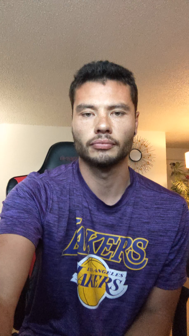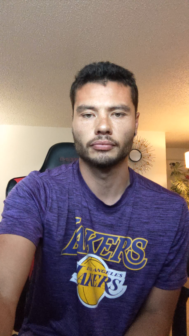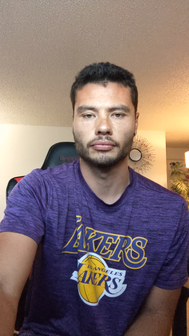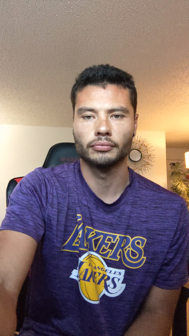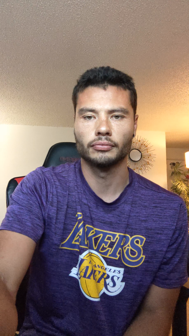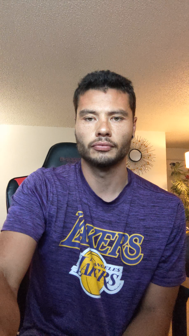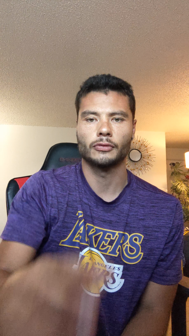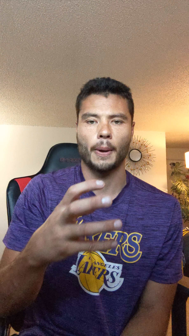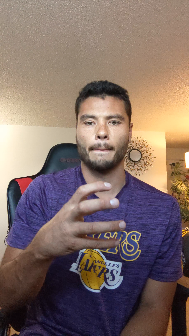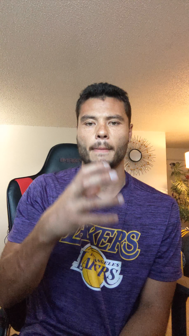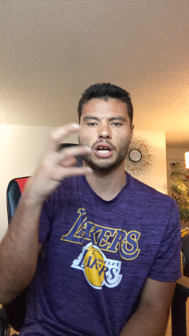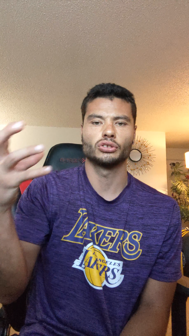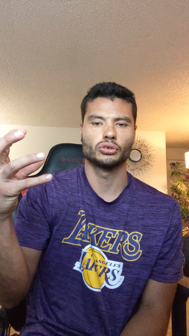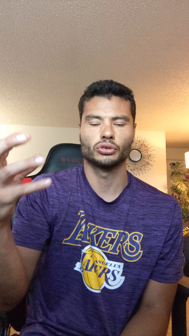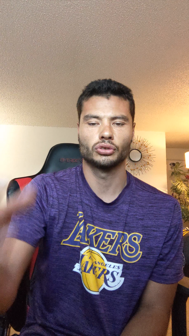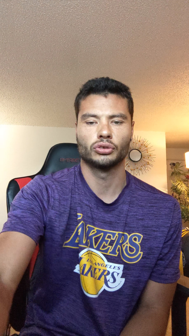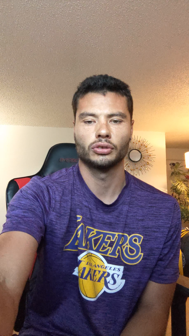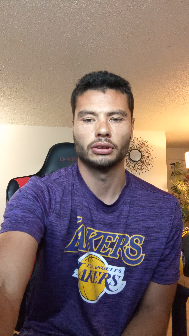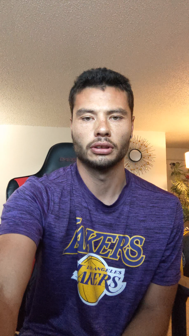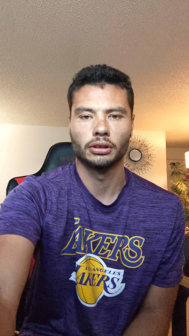much